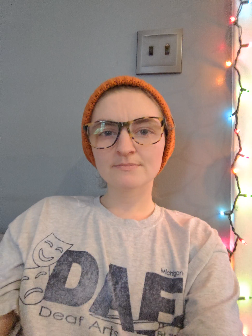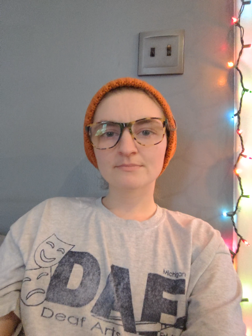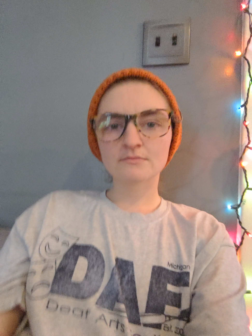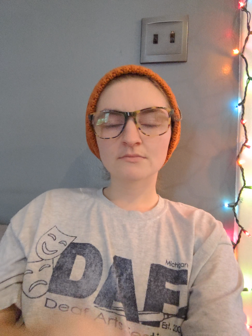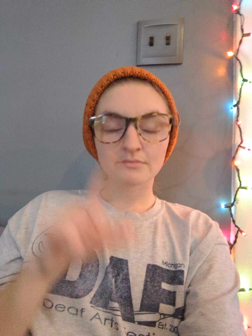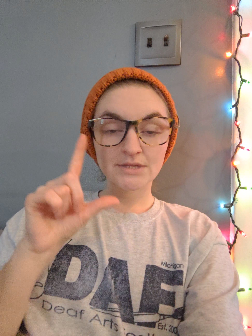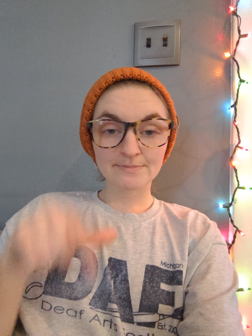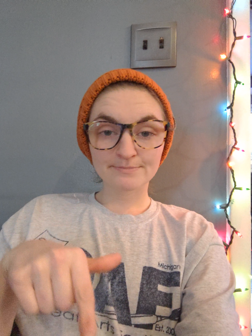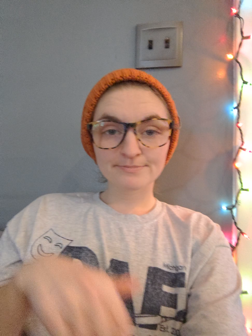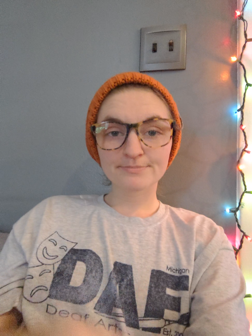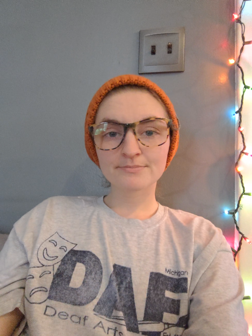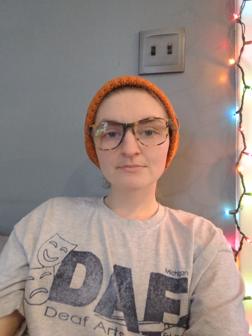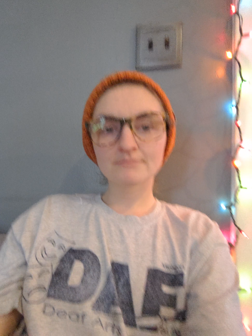later